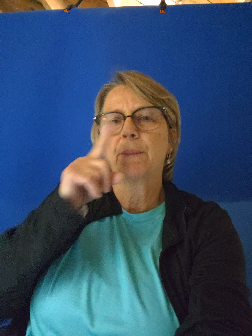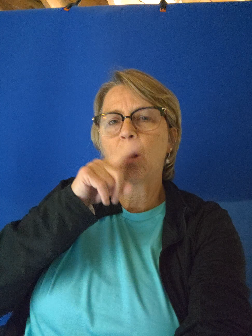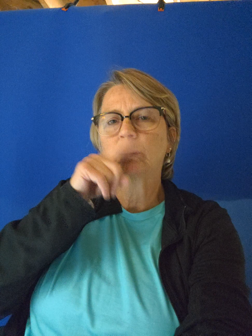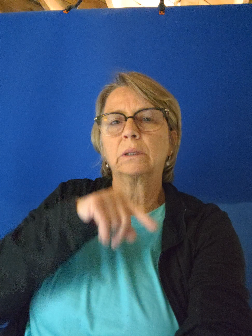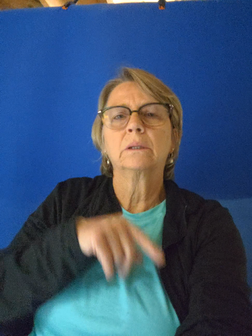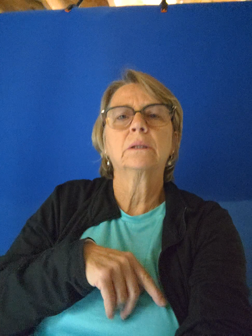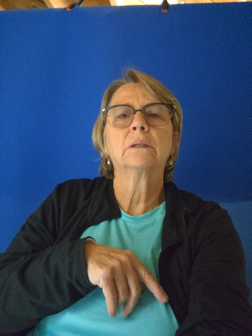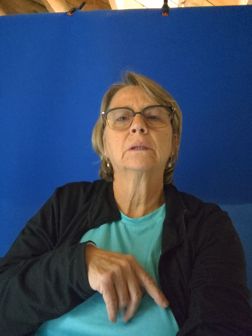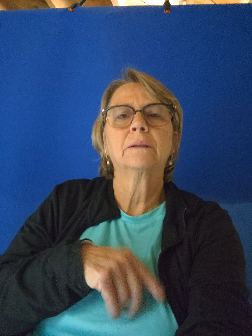mouse